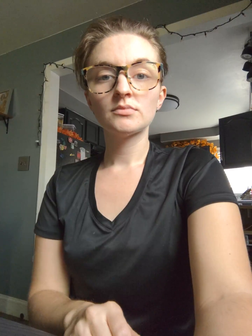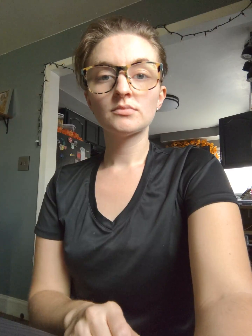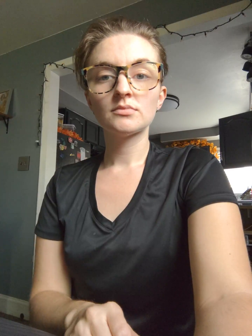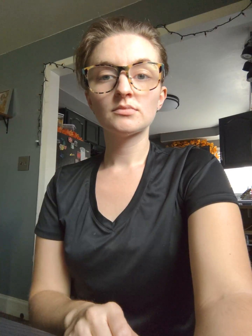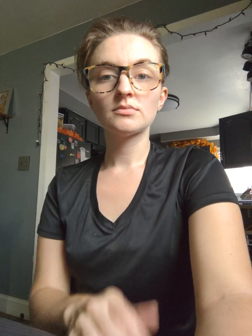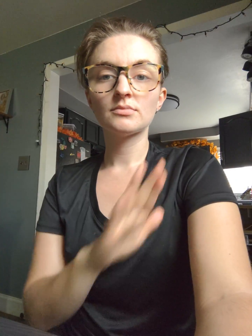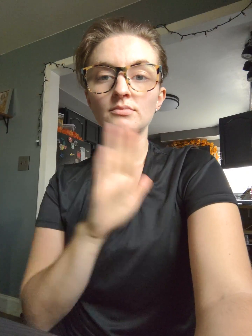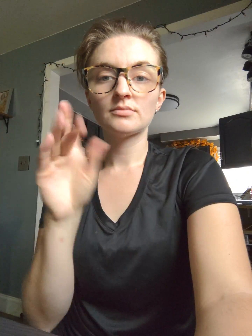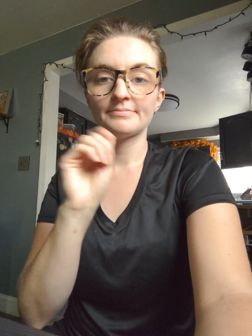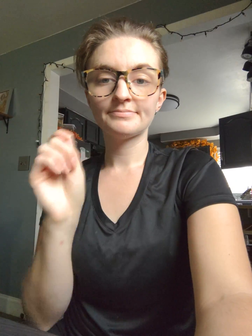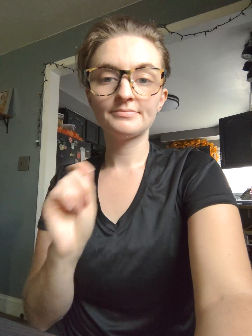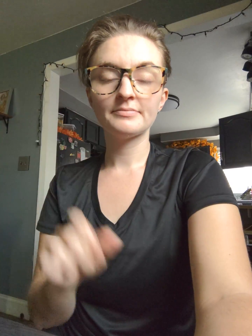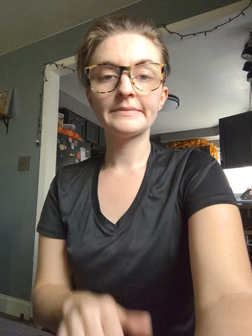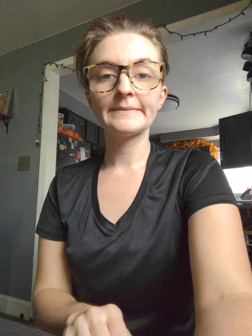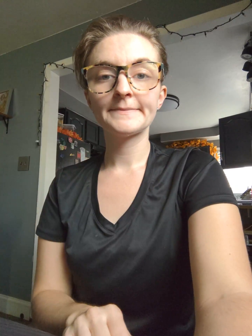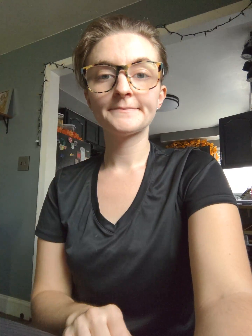chalk